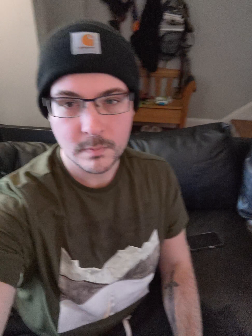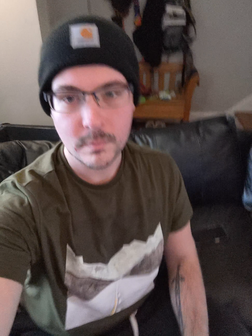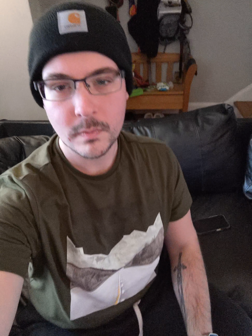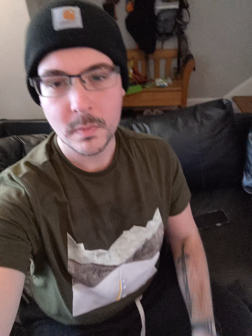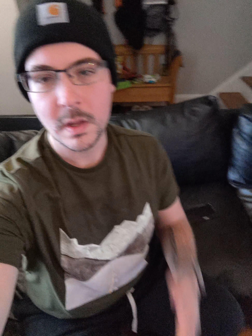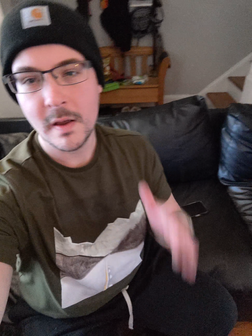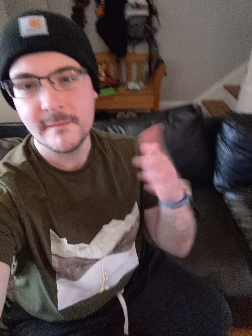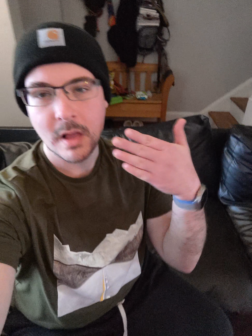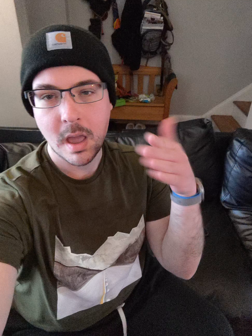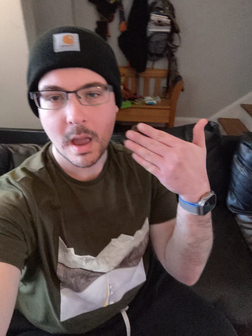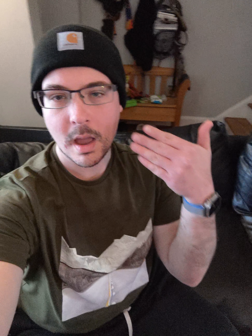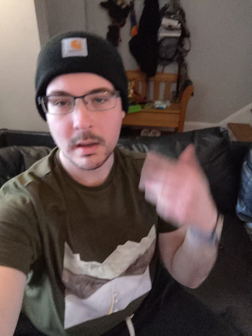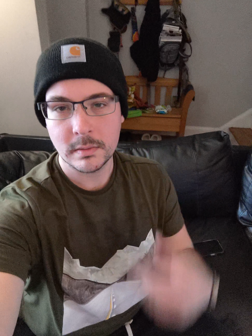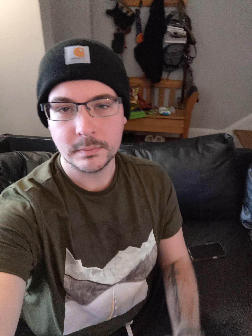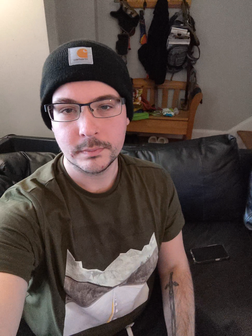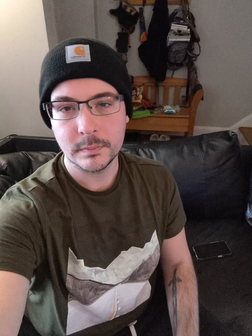flag